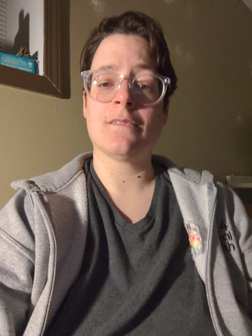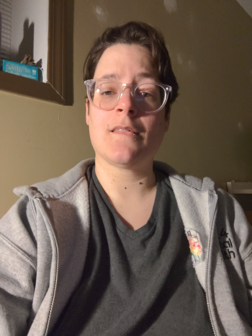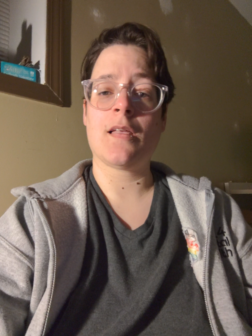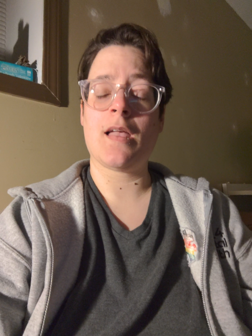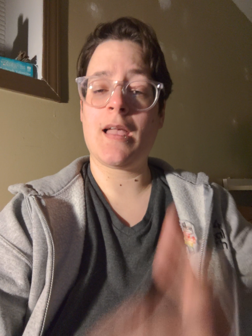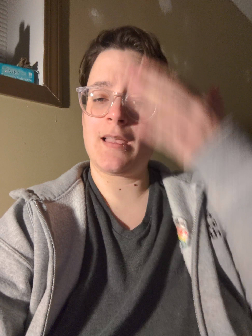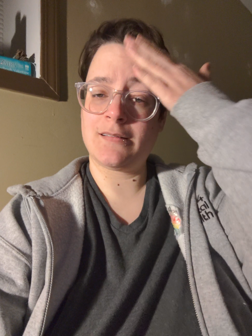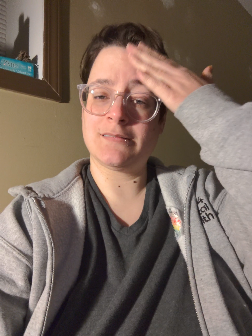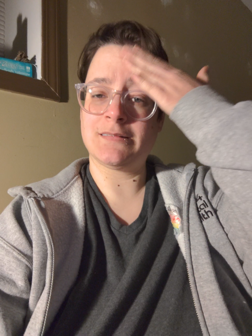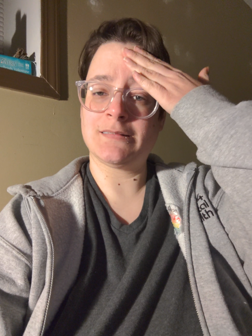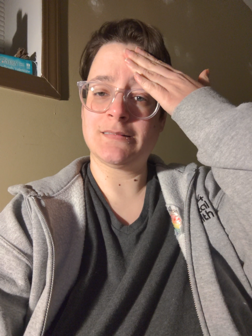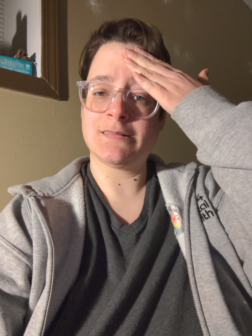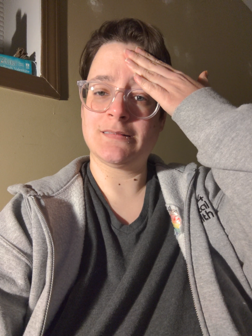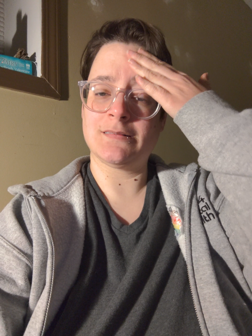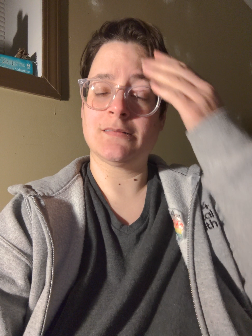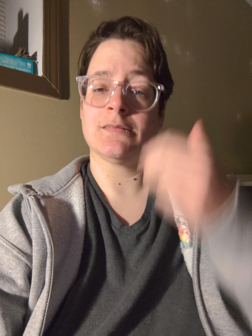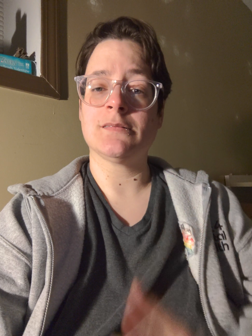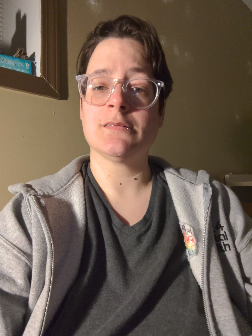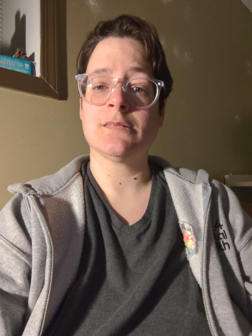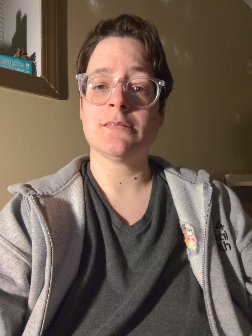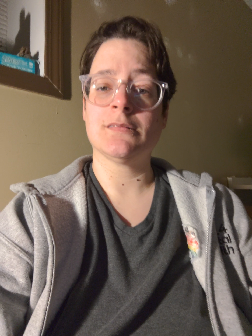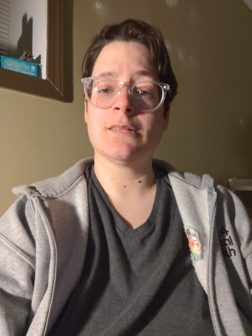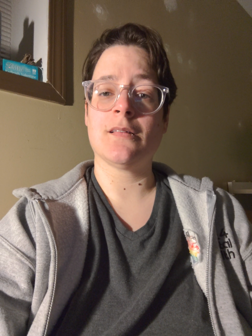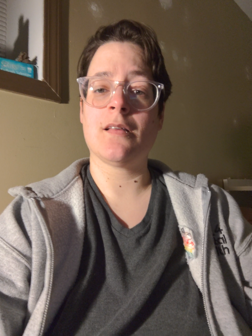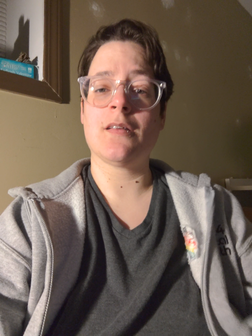hat